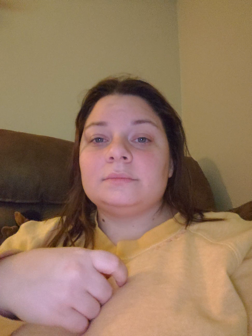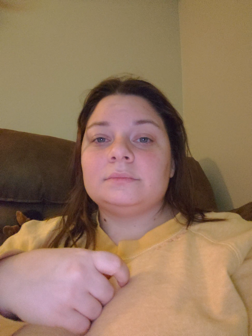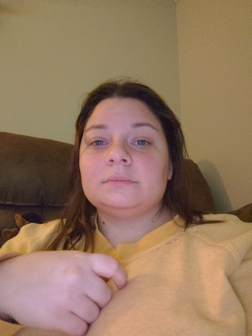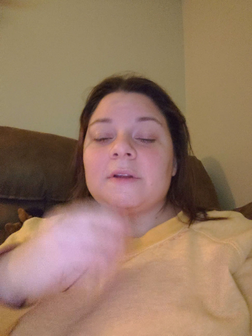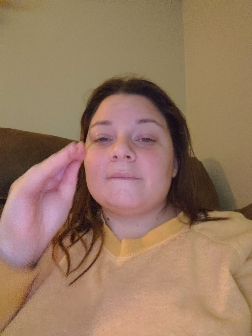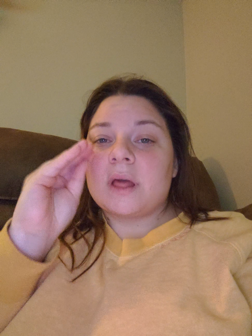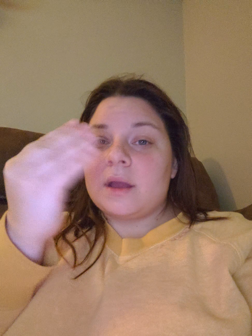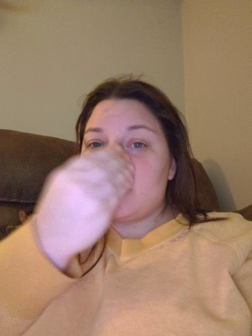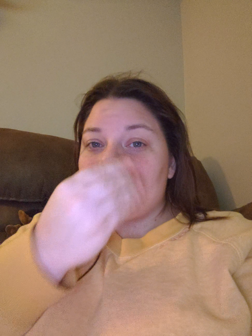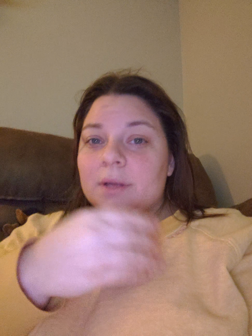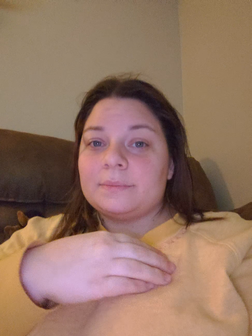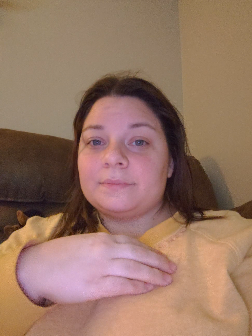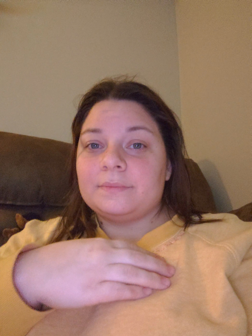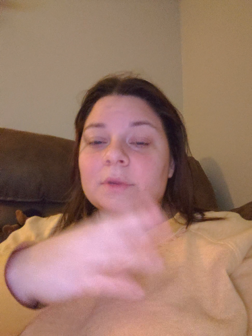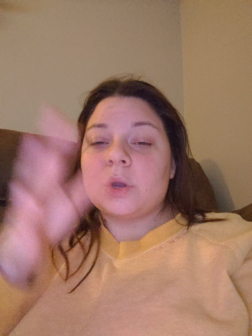flower